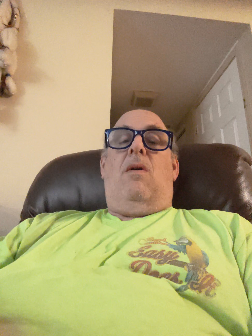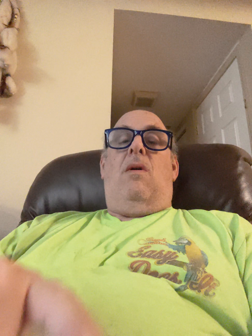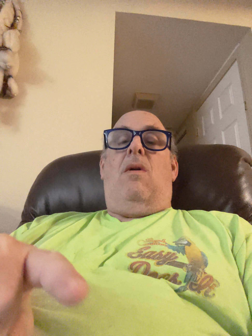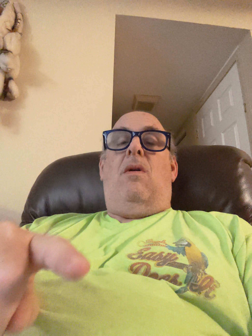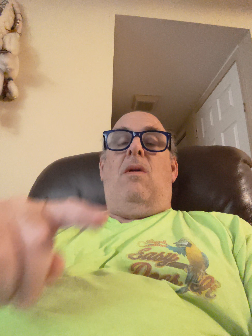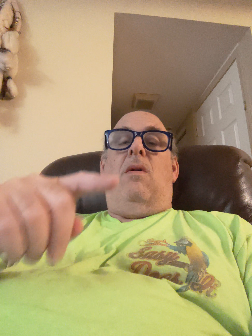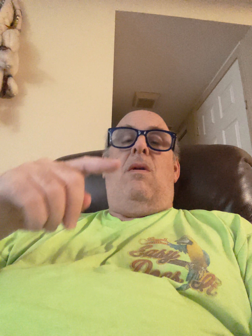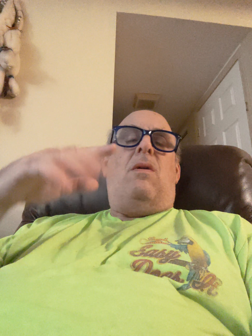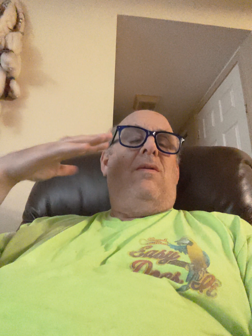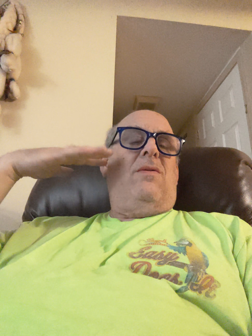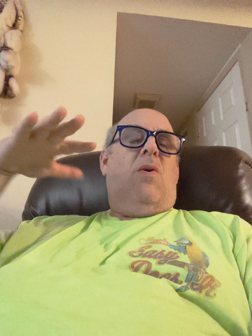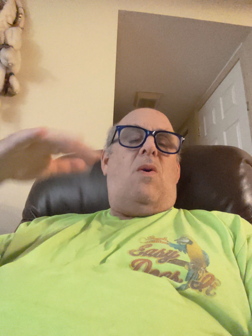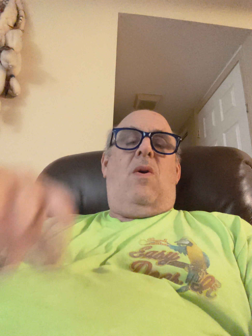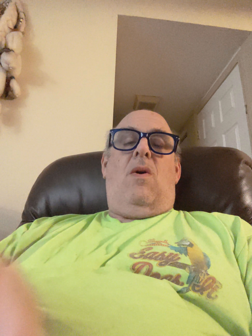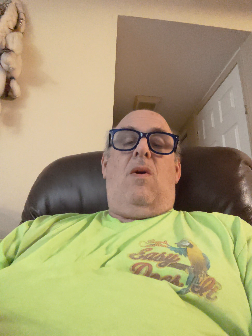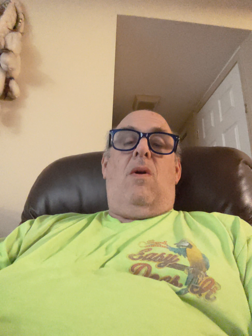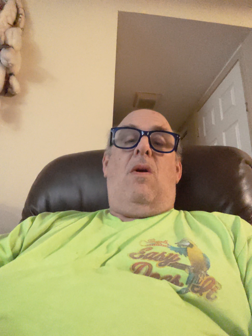noisy